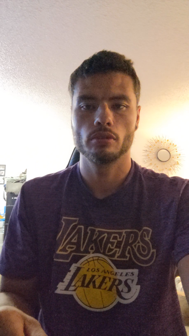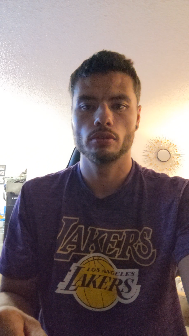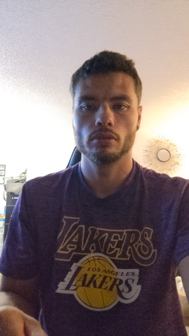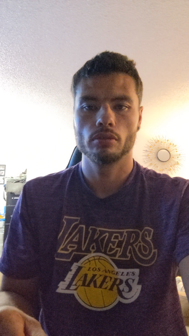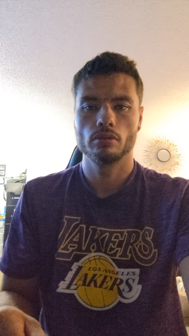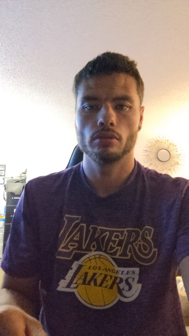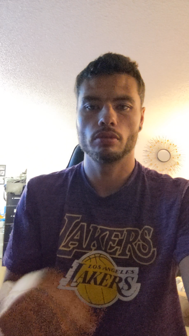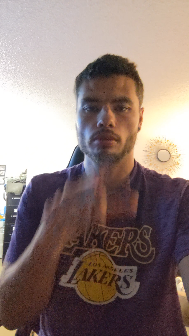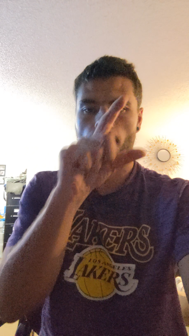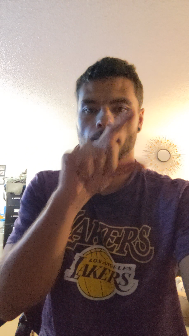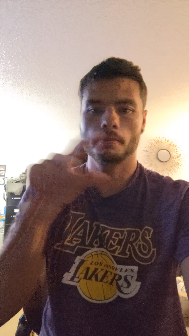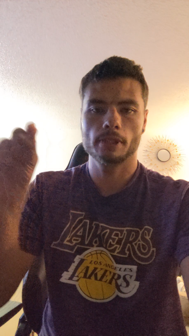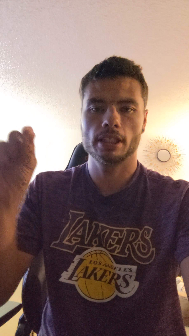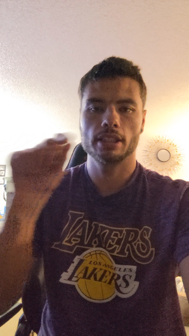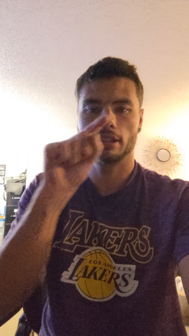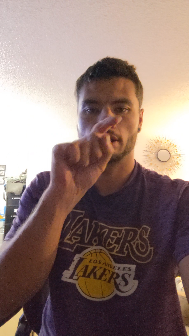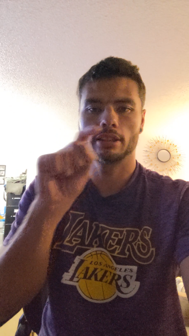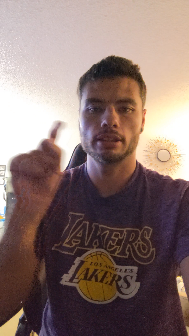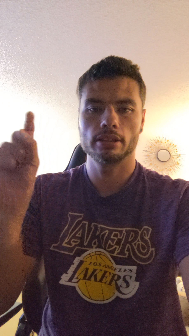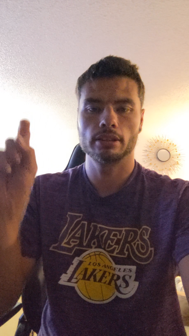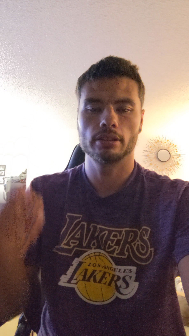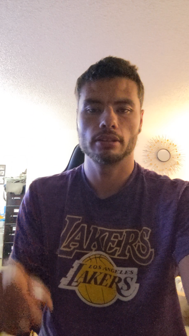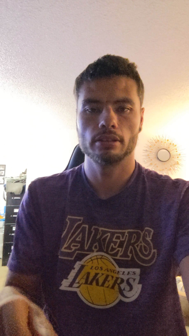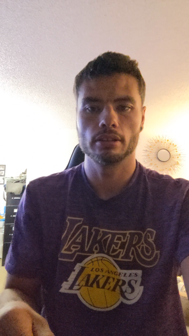peas